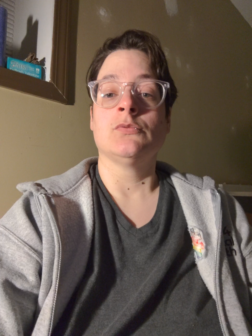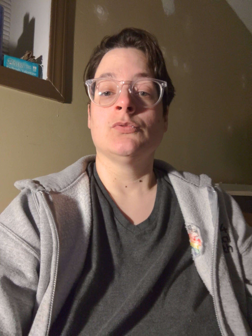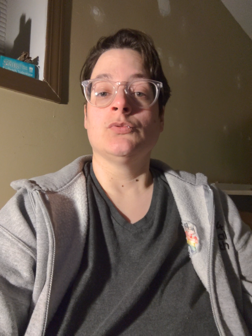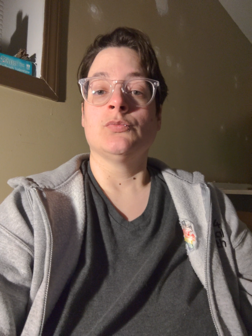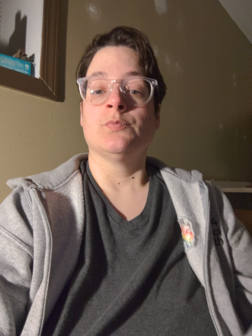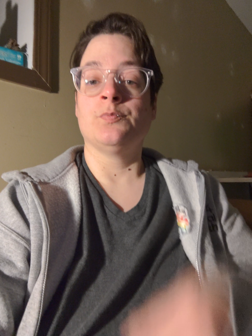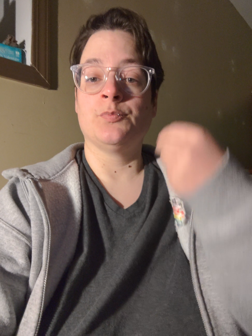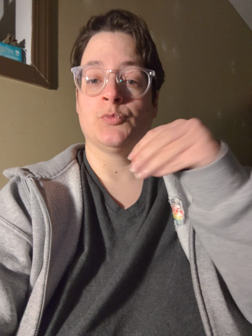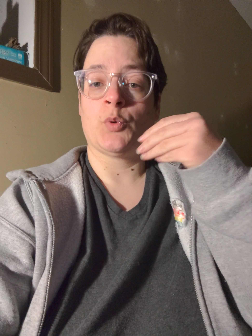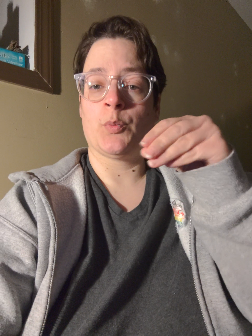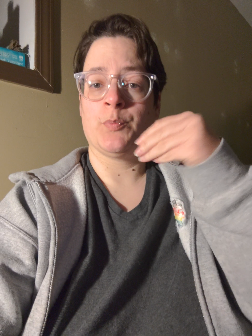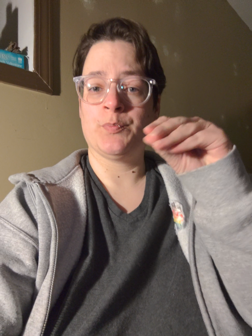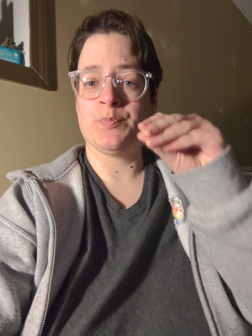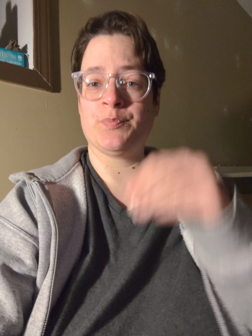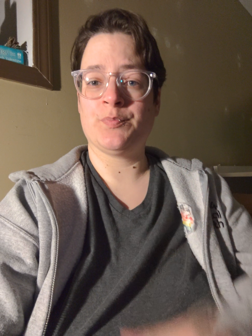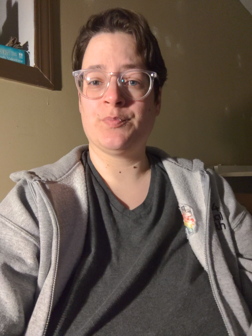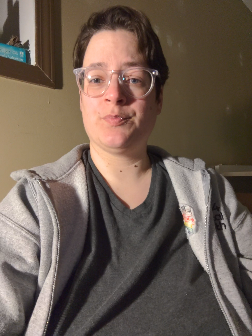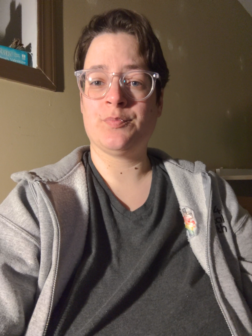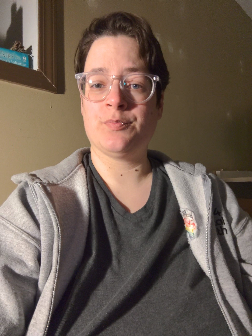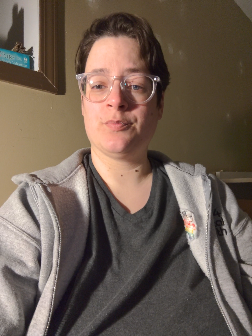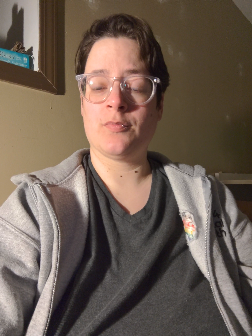store